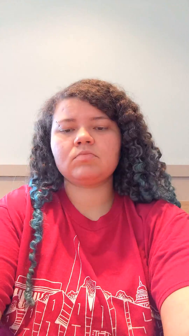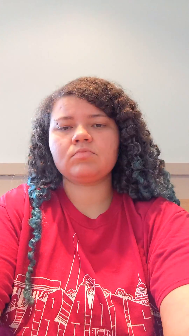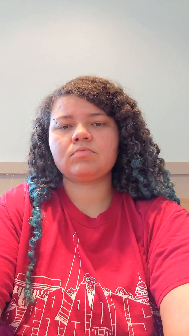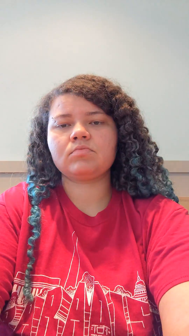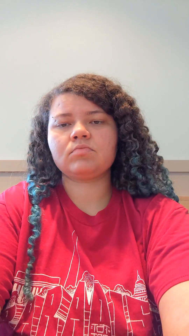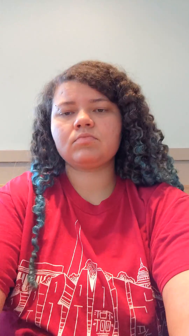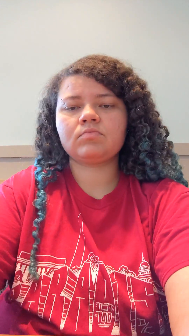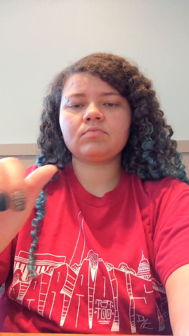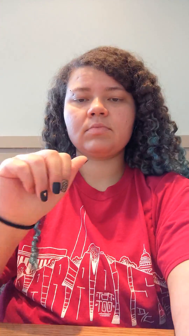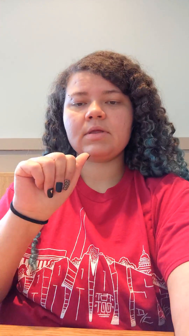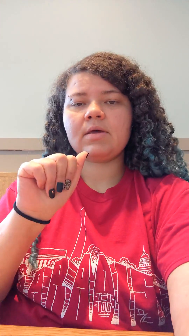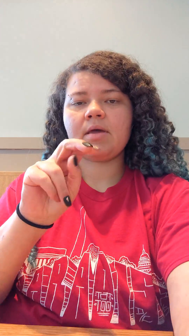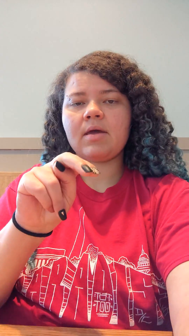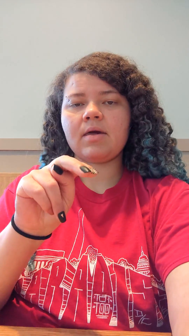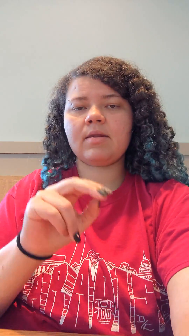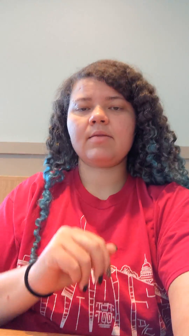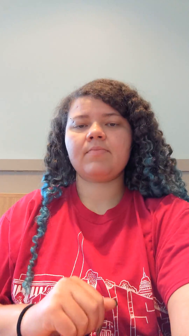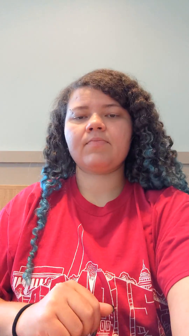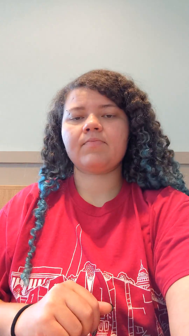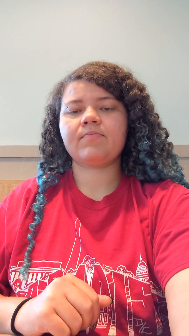an